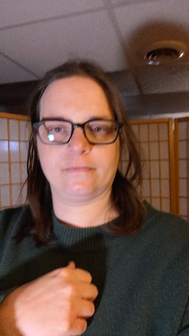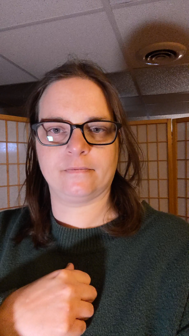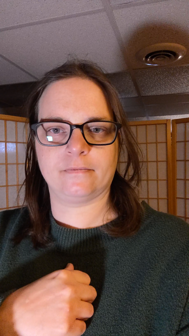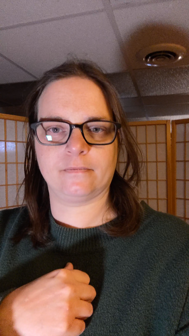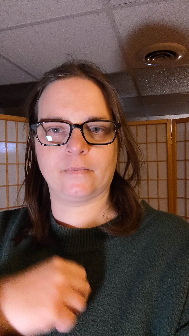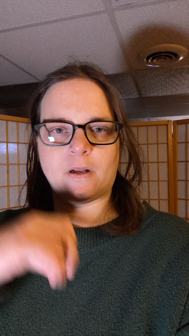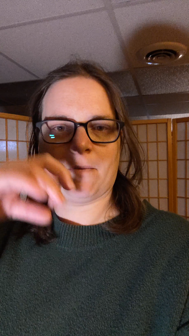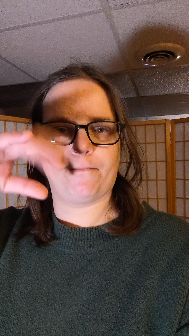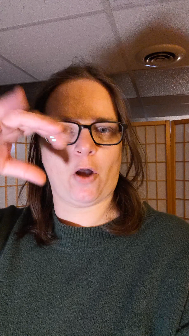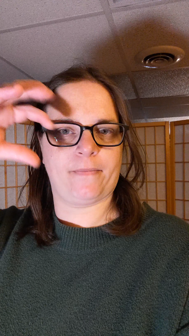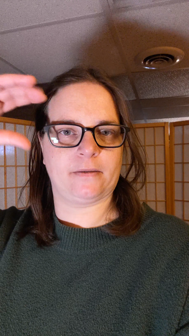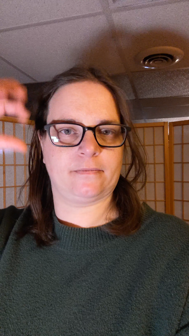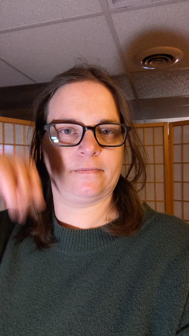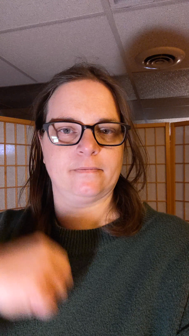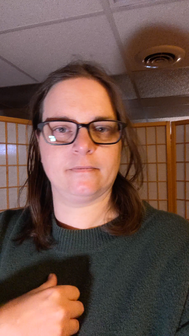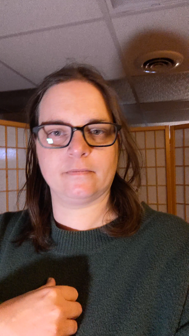bubbles